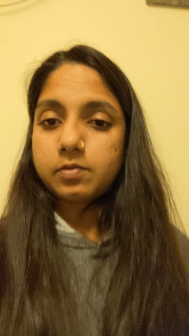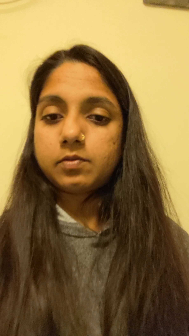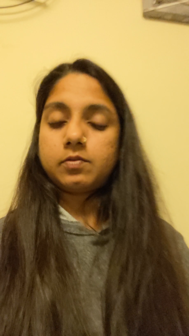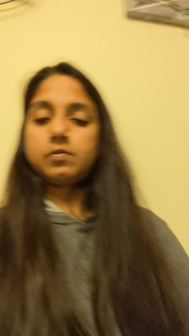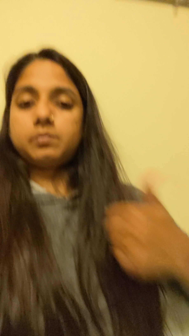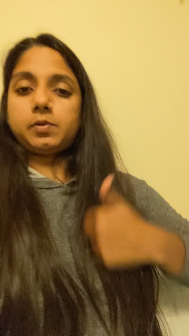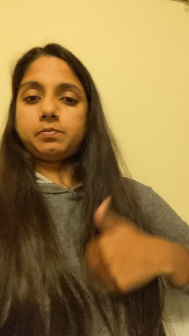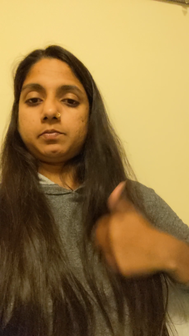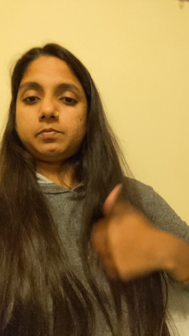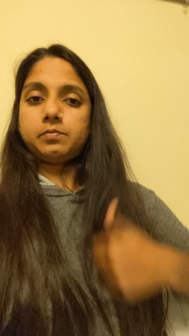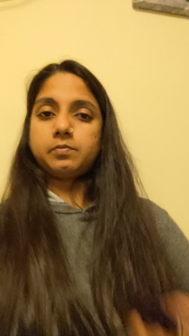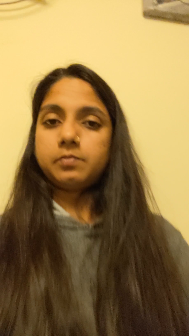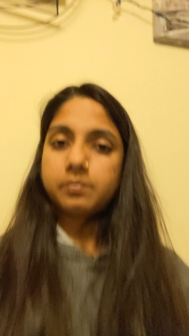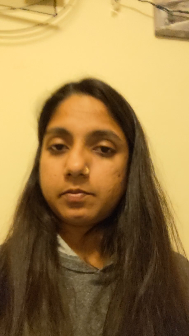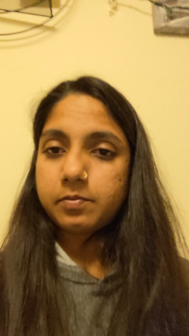bathtub